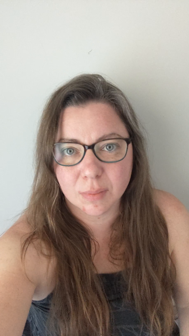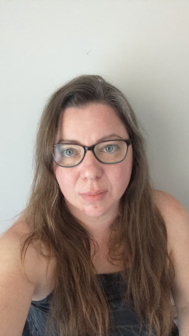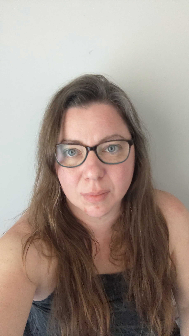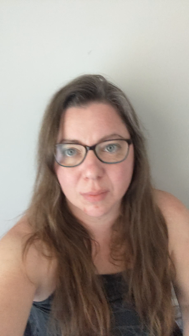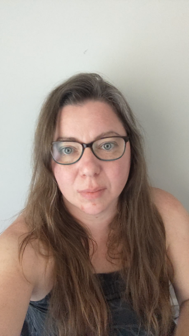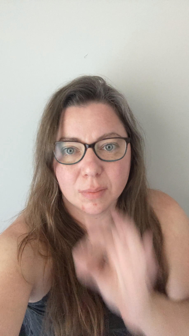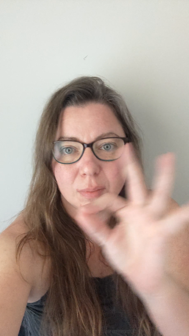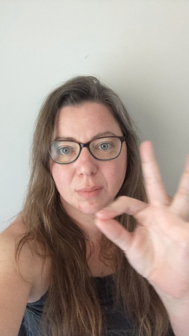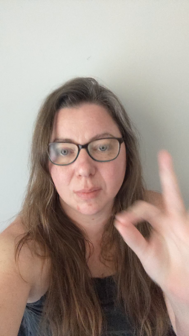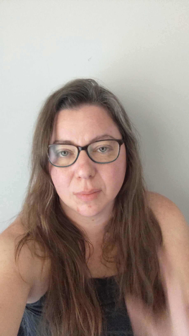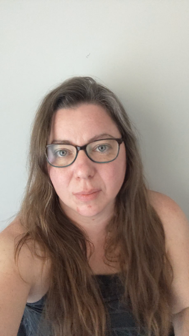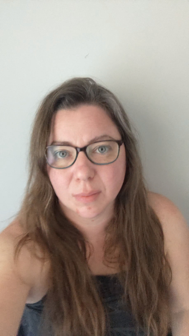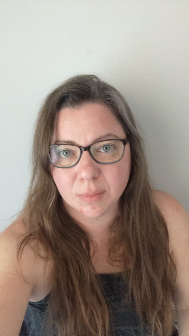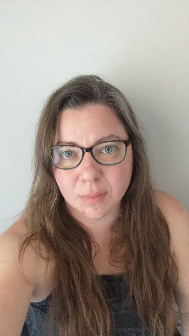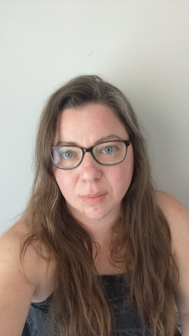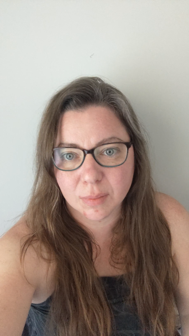off